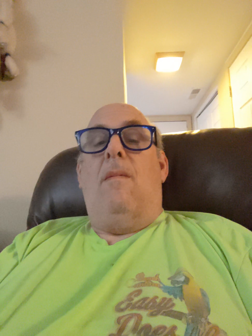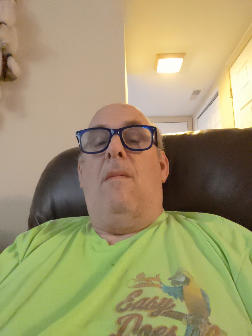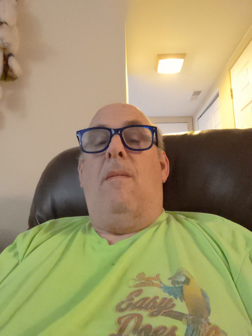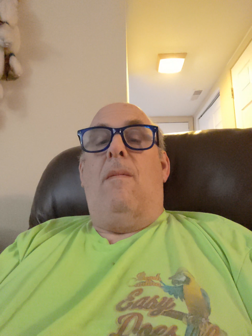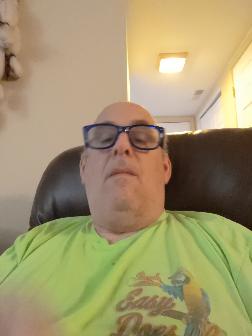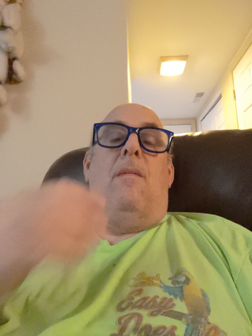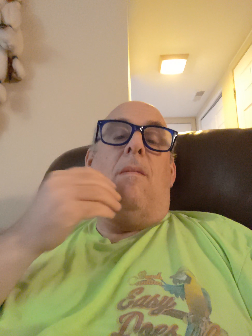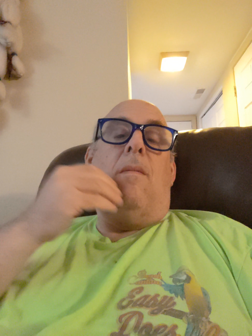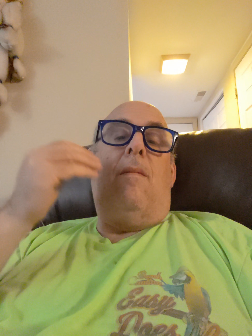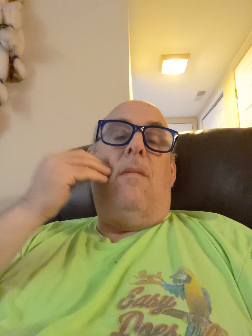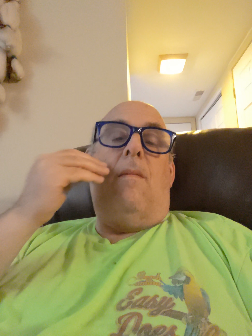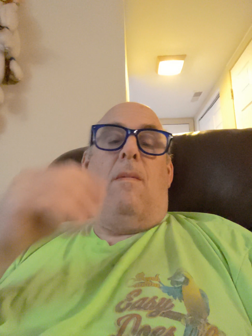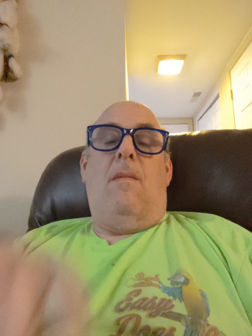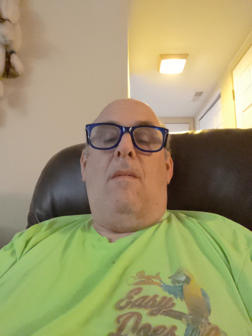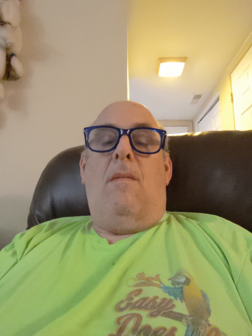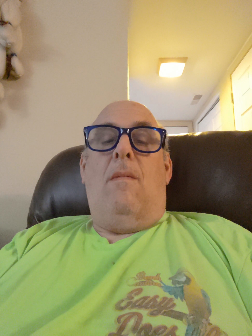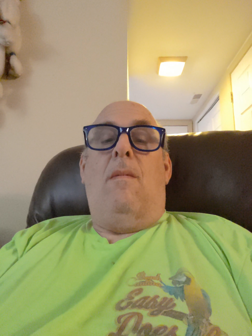home